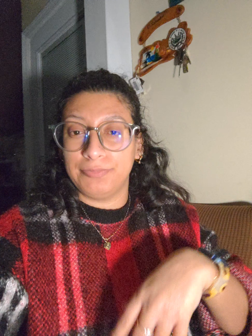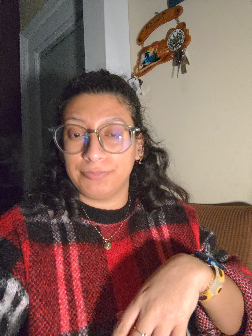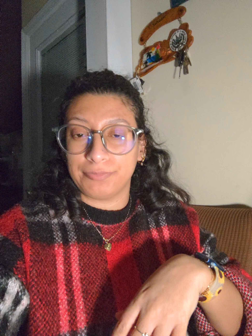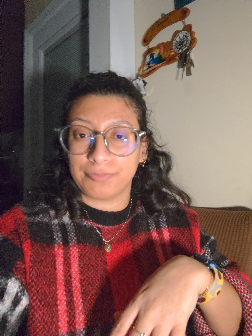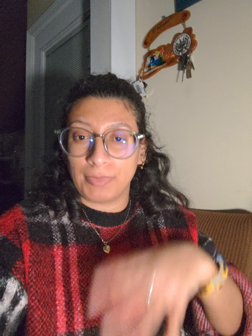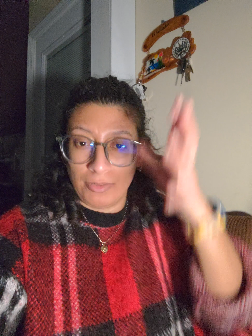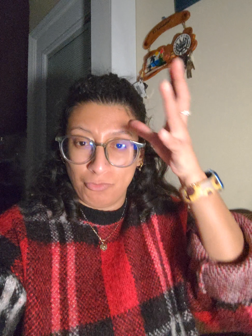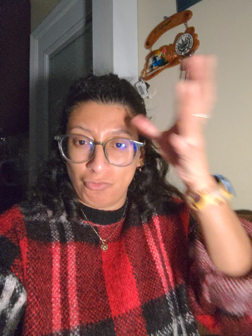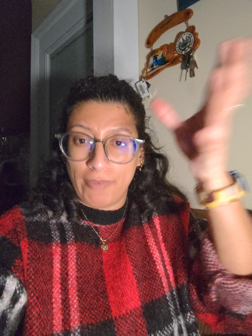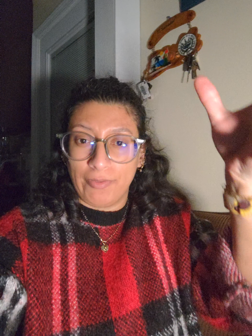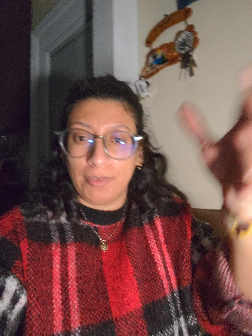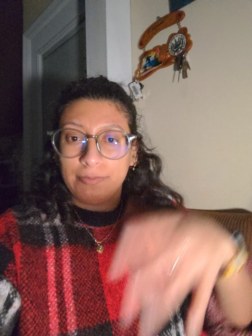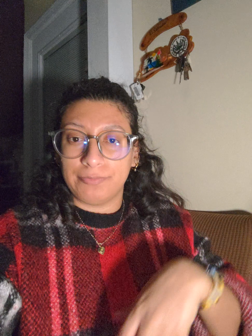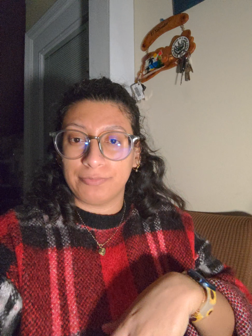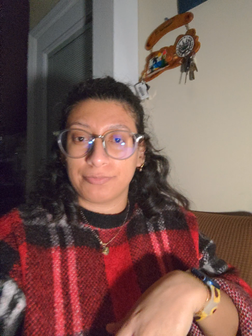grandpa